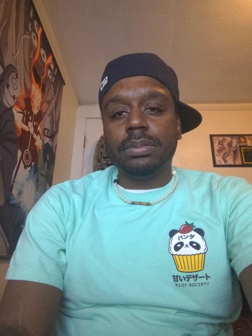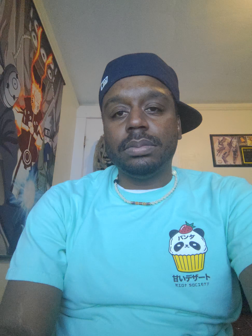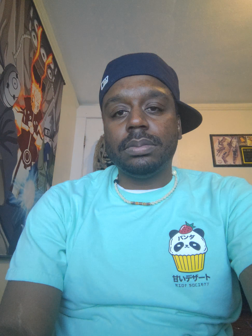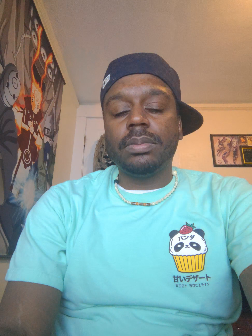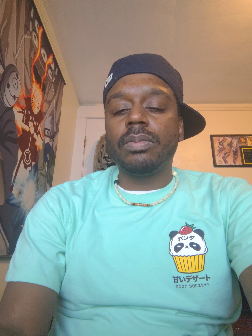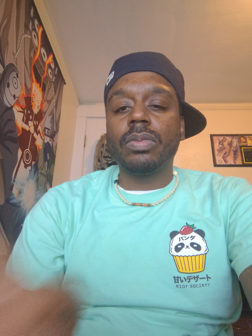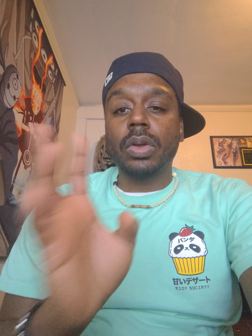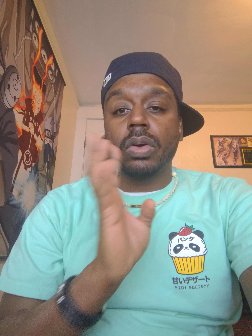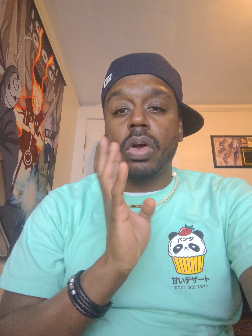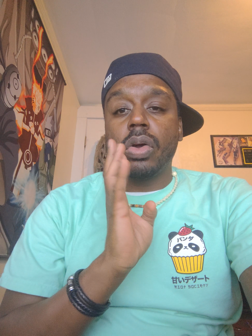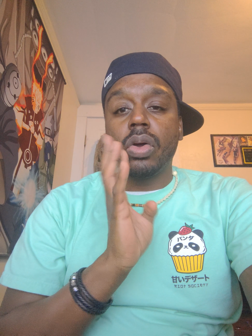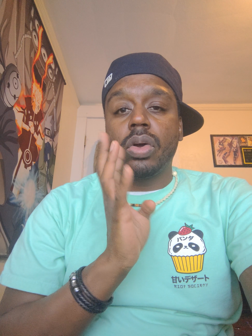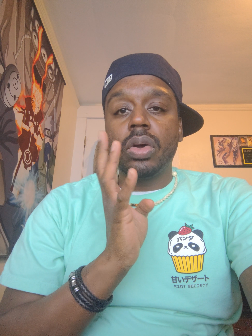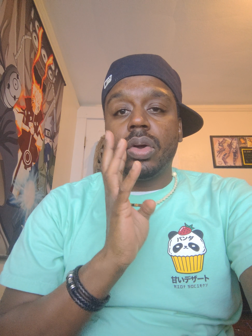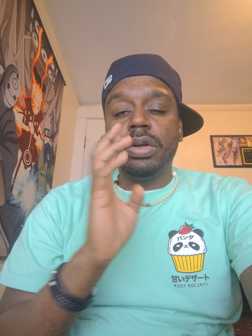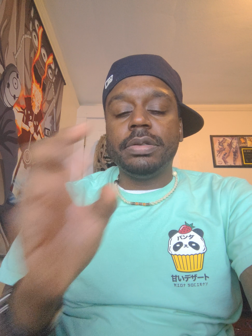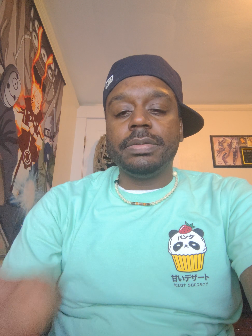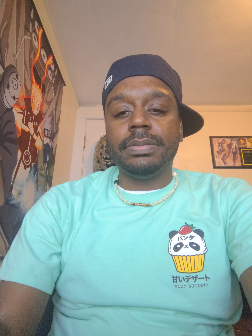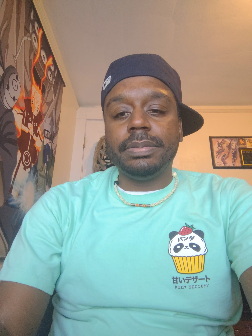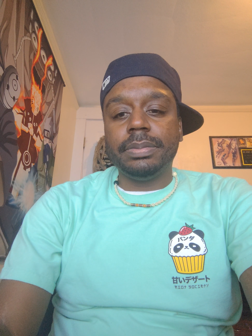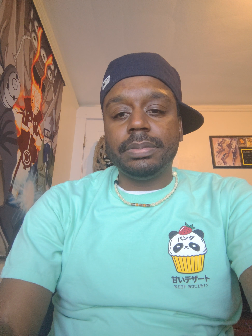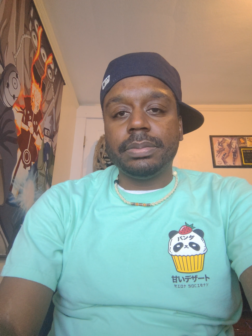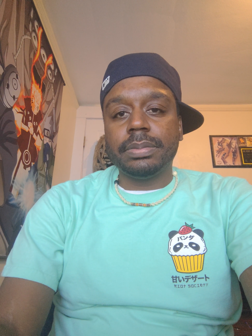talk